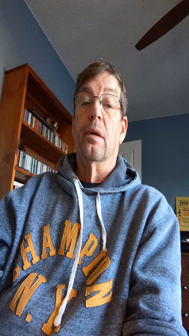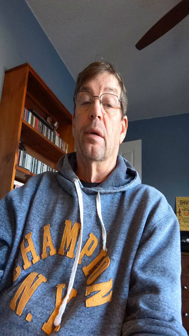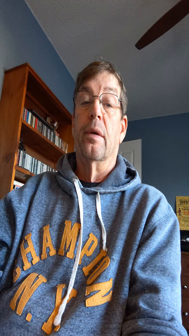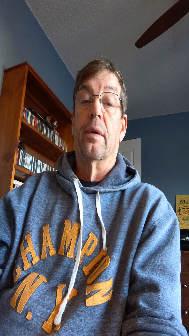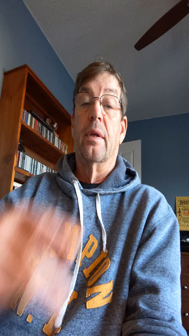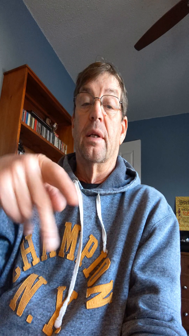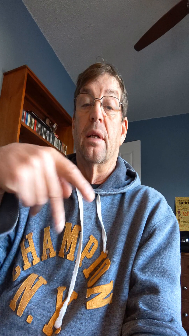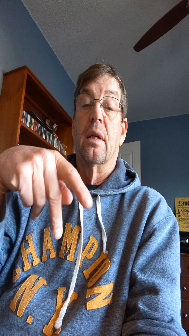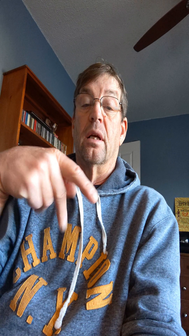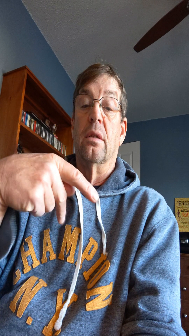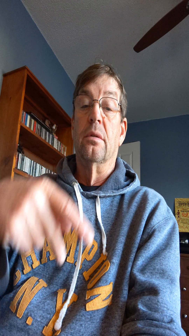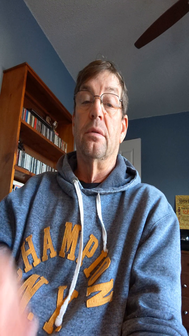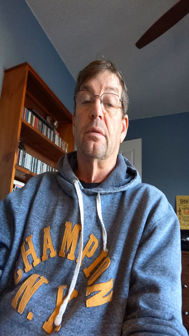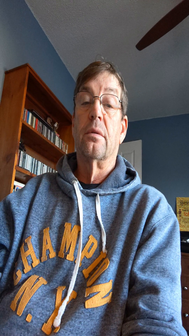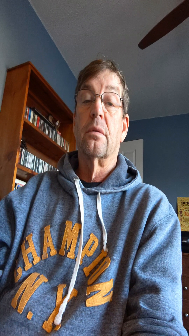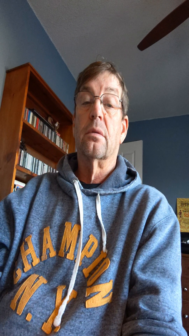dance